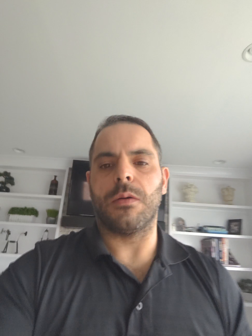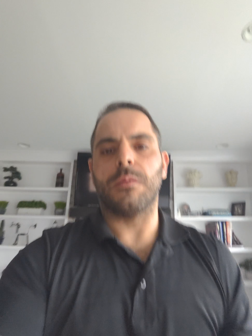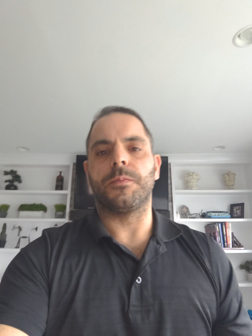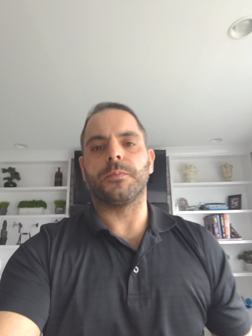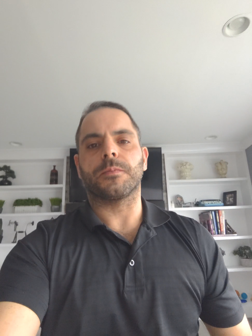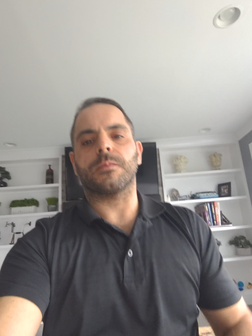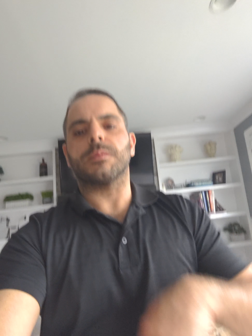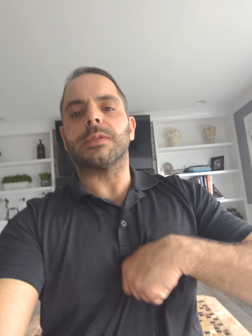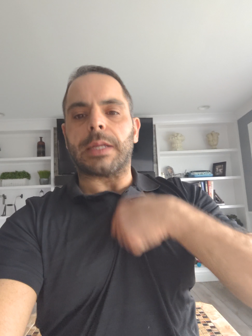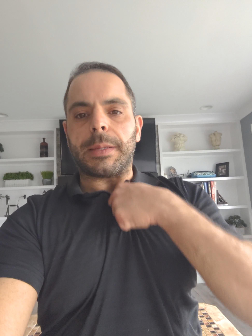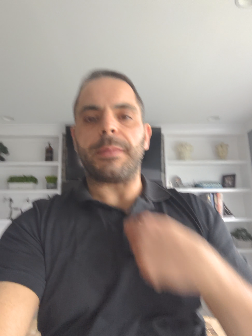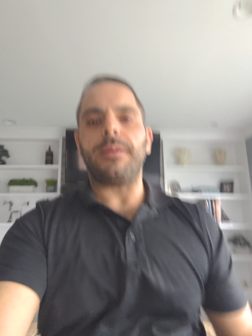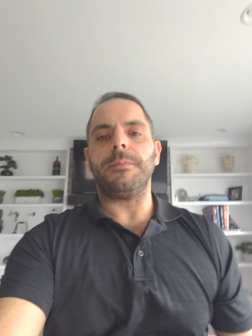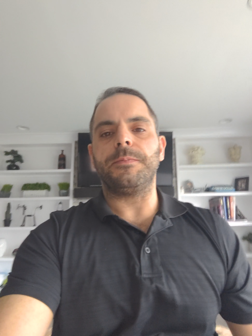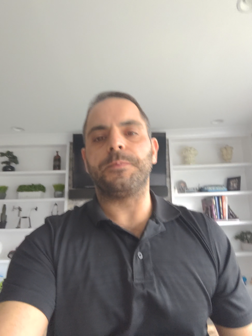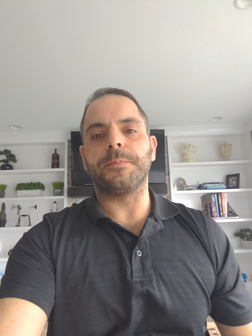zipper